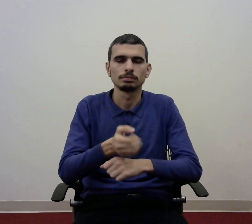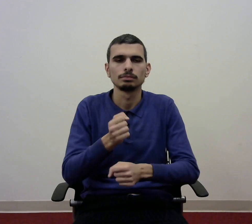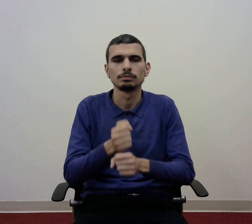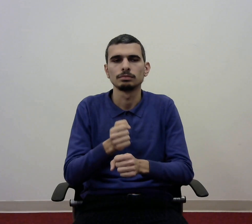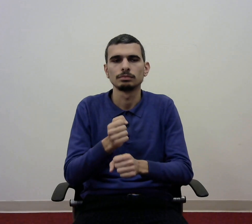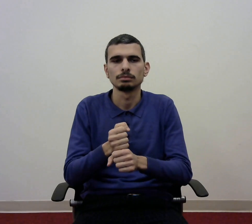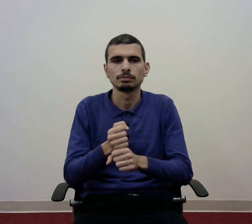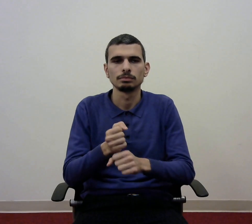etmək